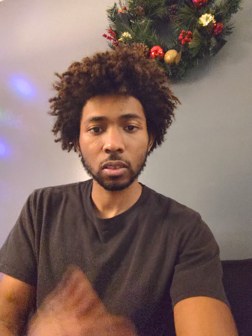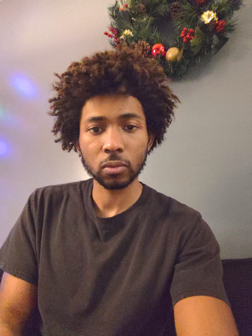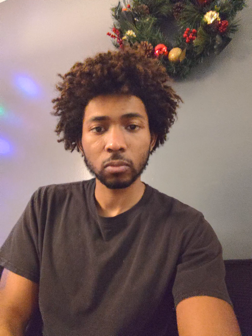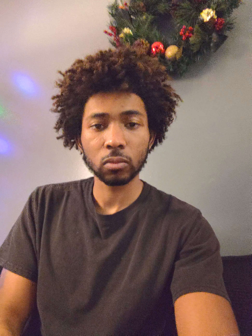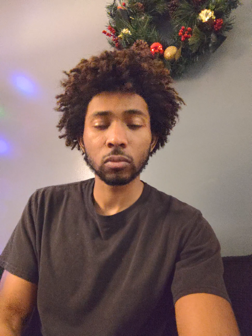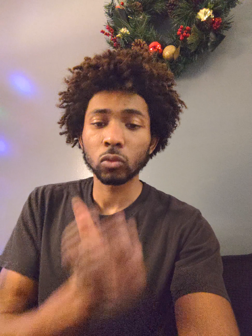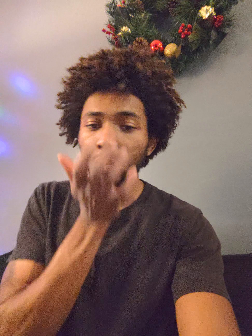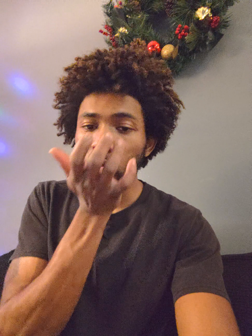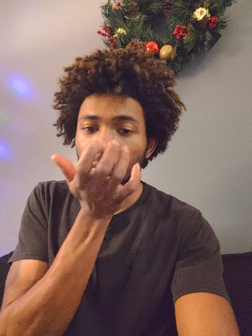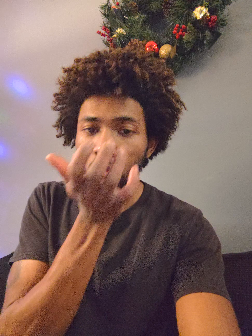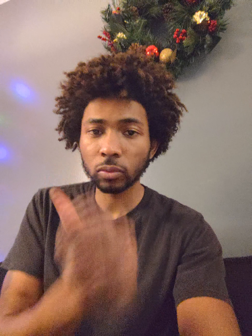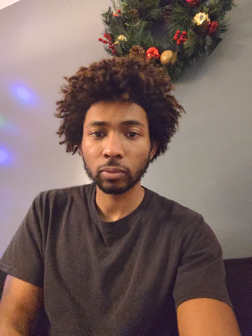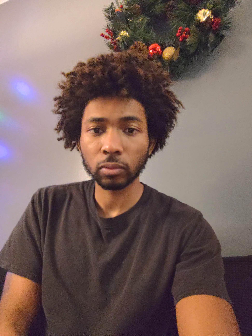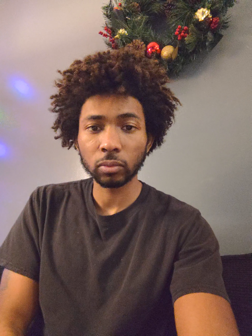grass